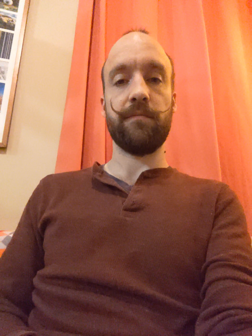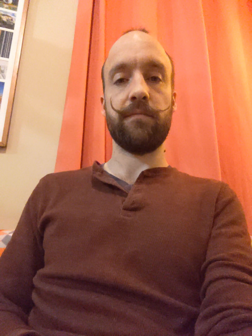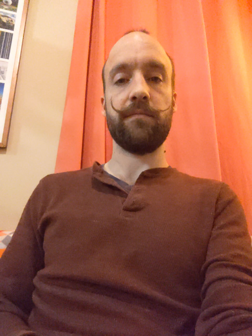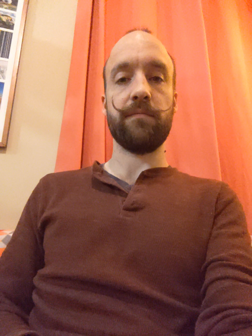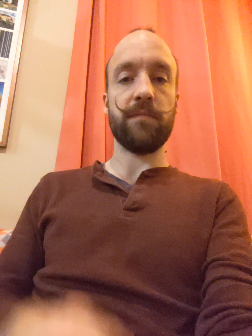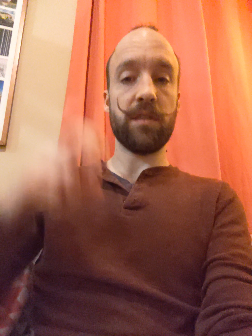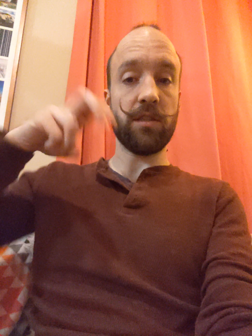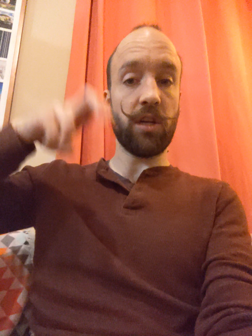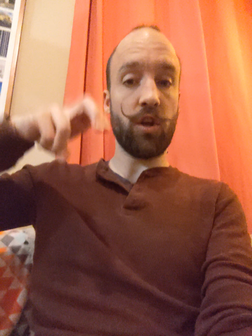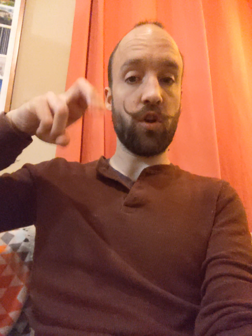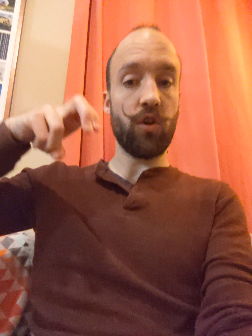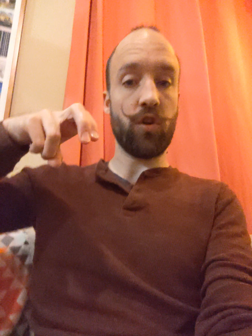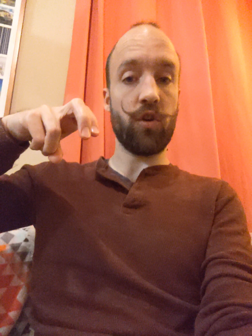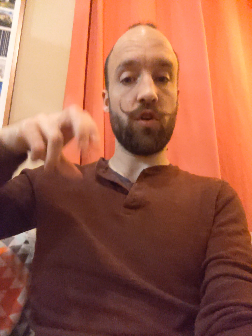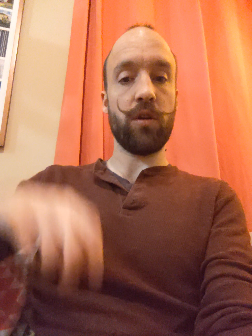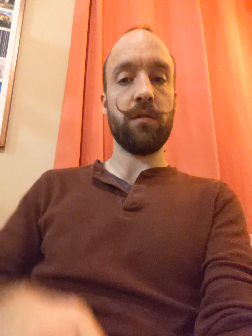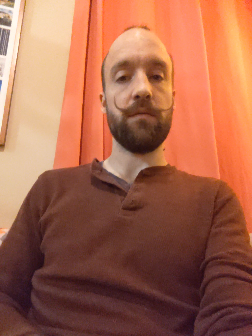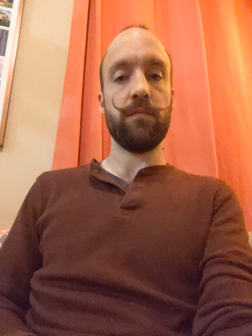chair